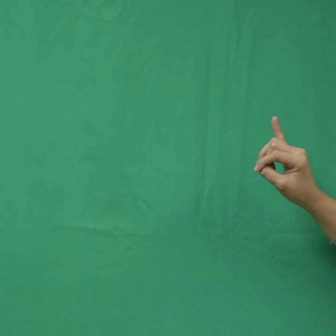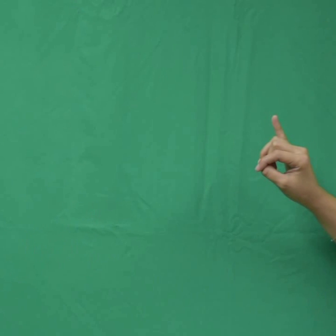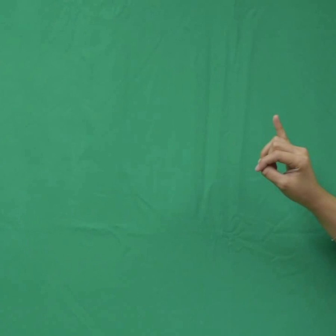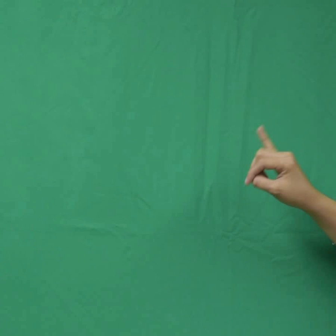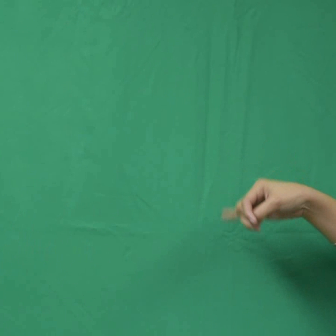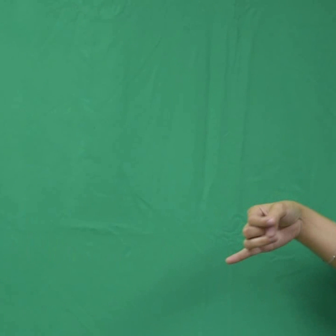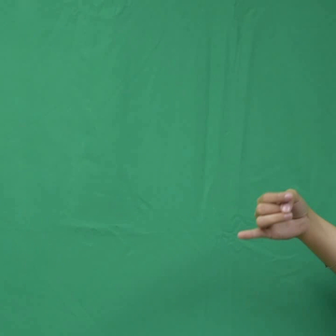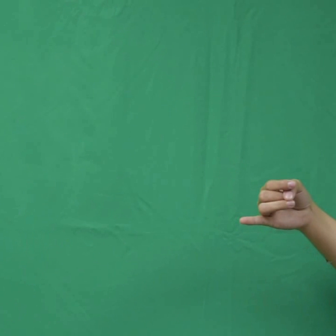J